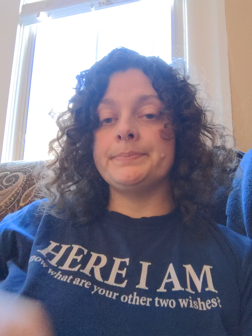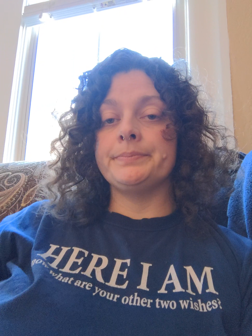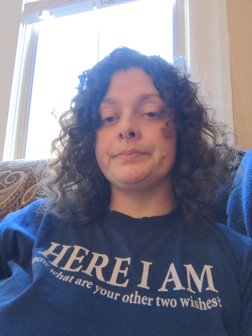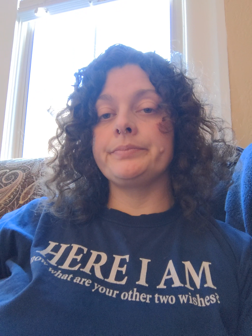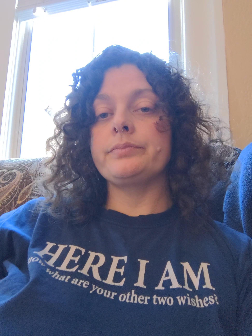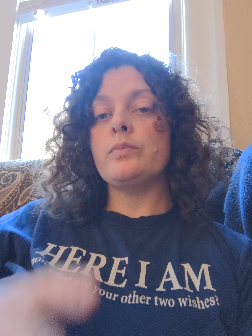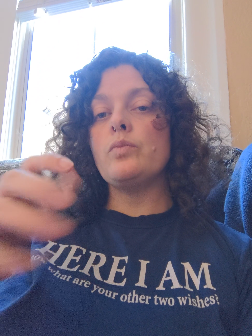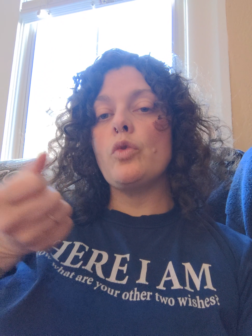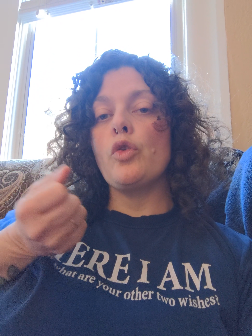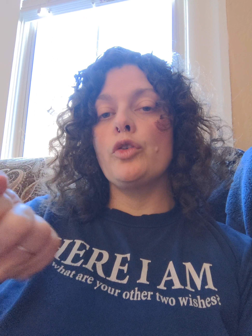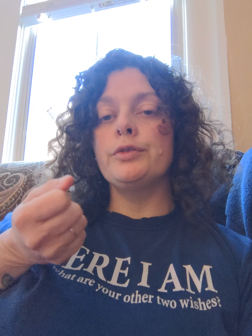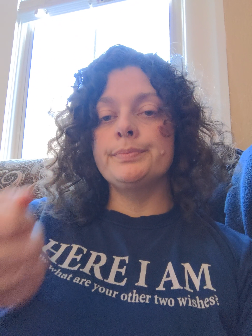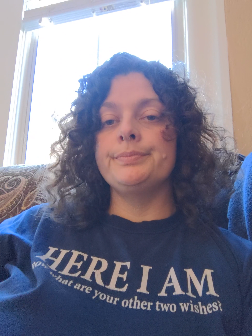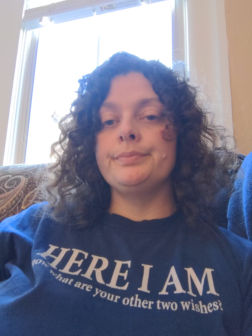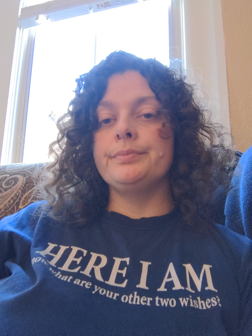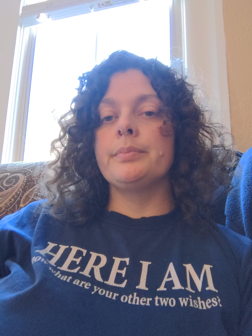drawer